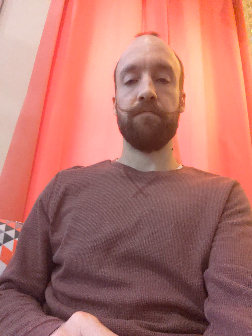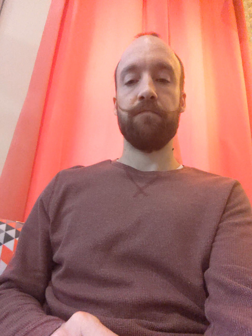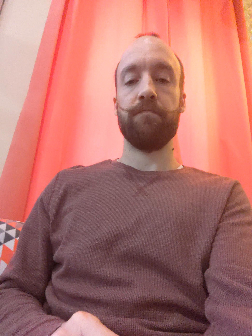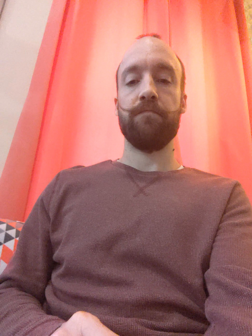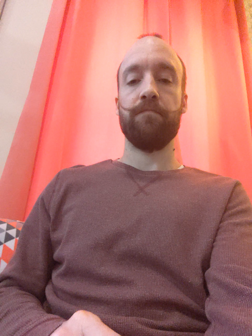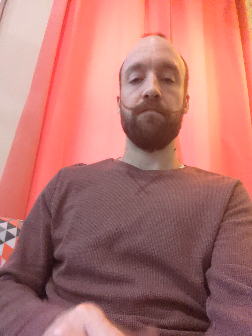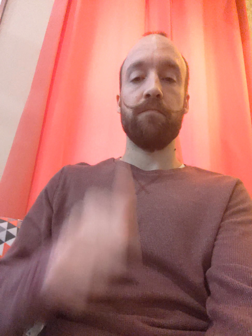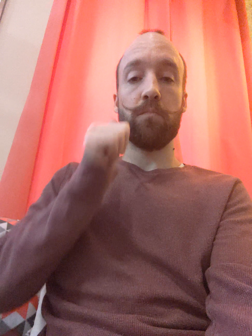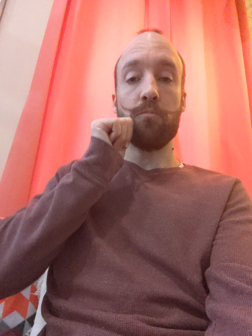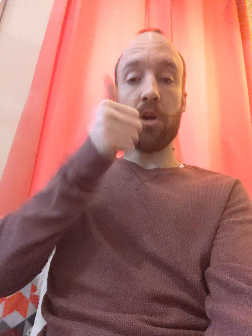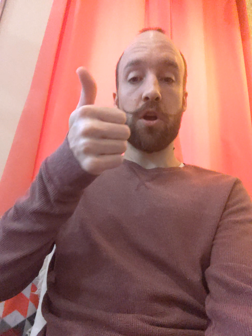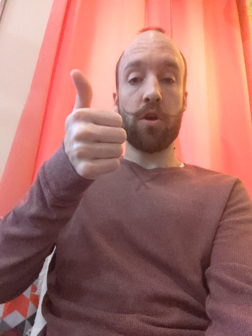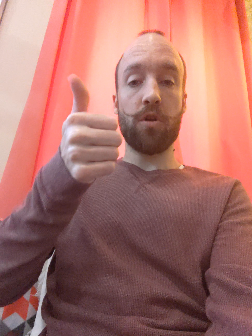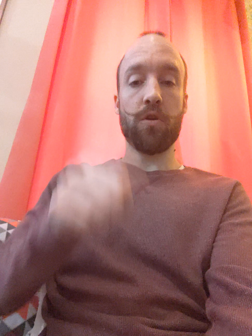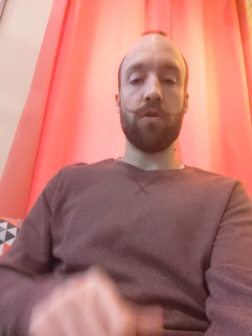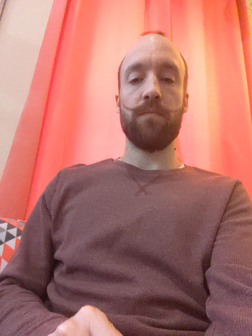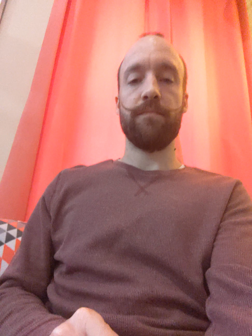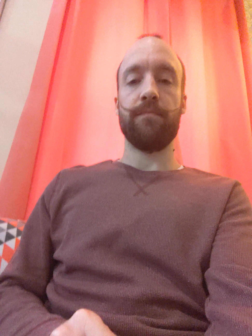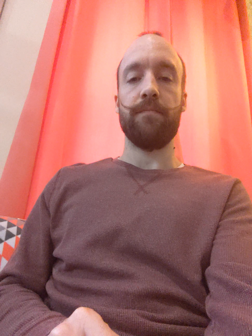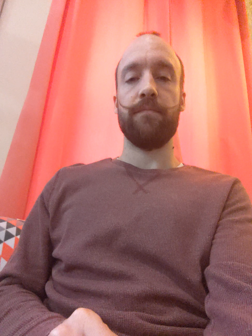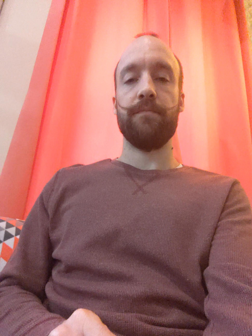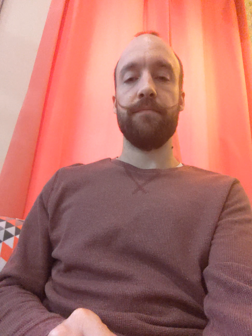tomorrow